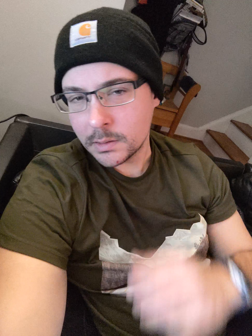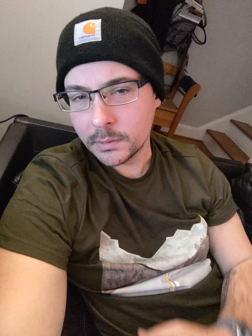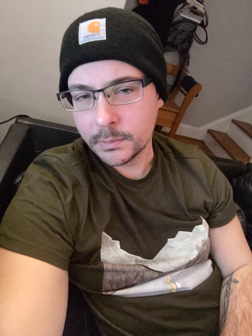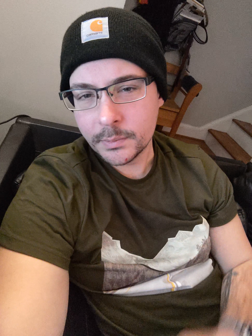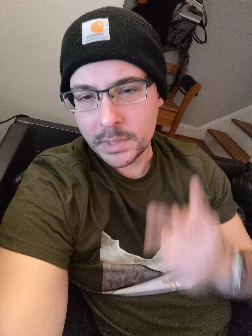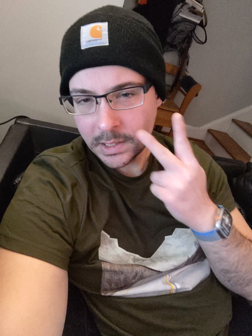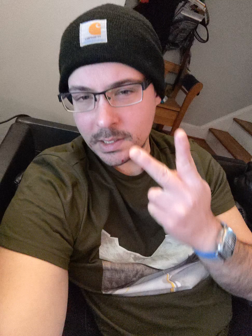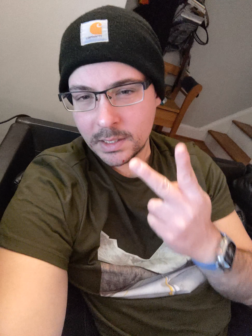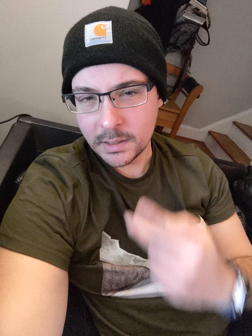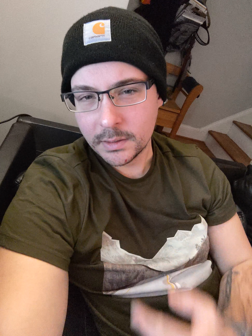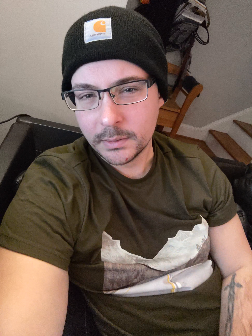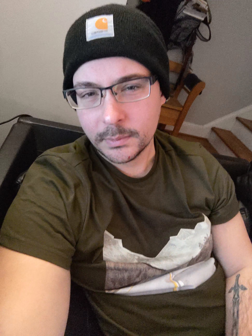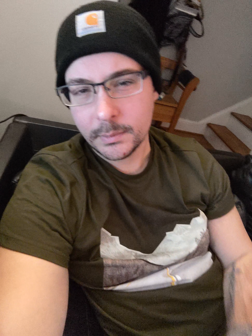see